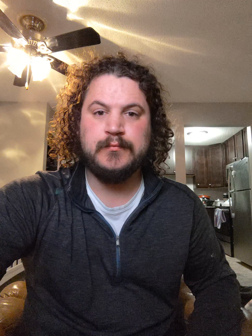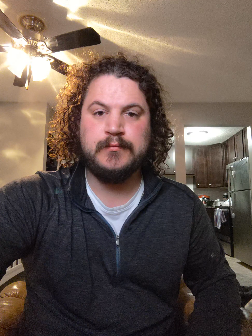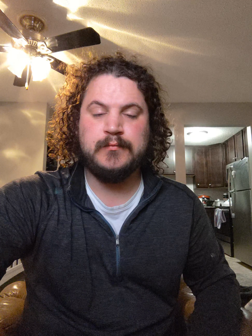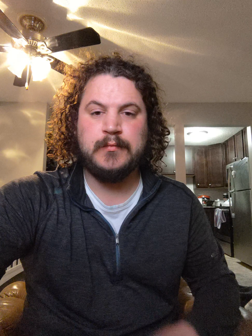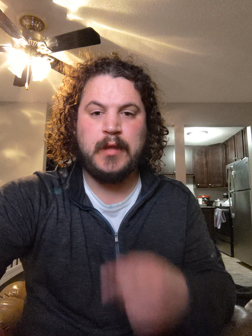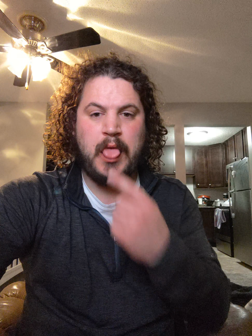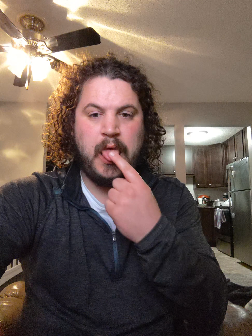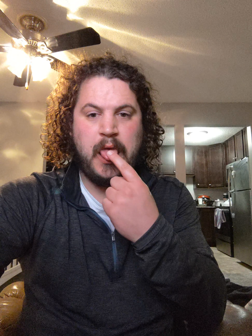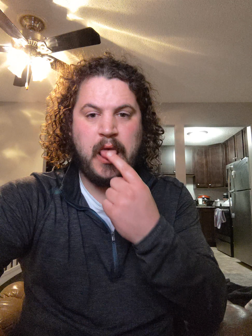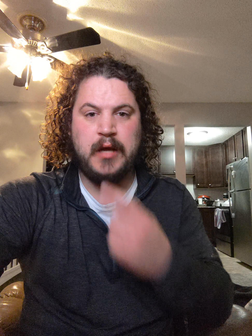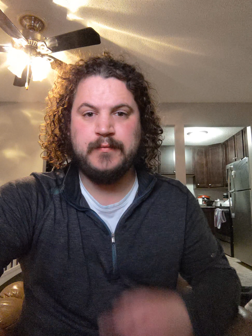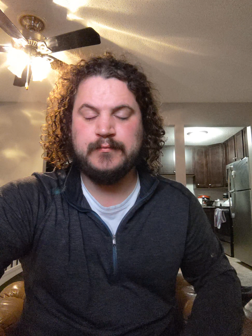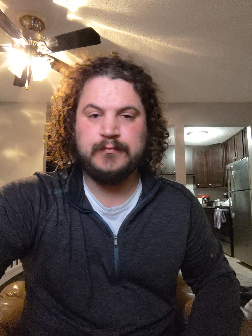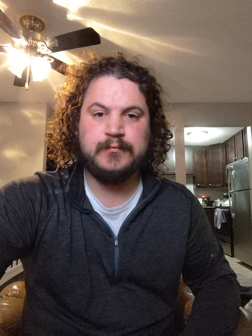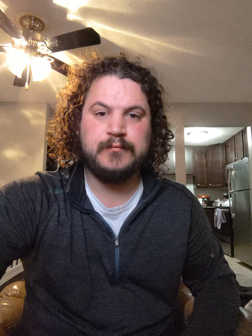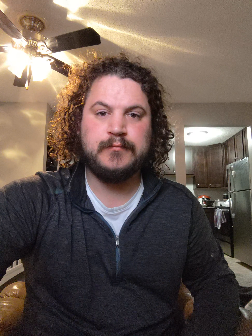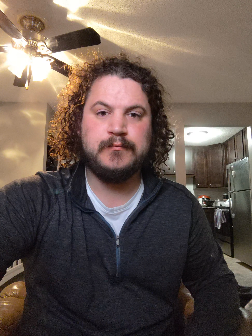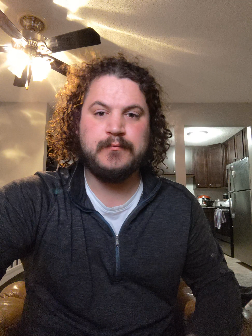tongue